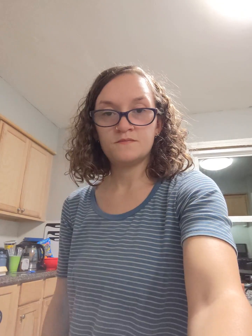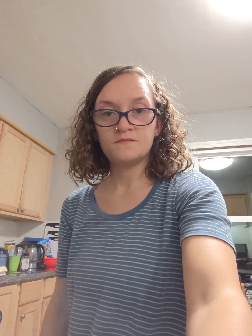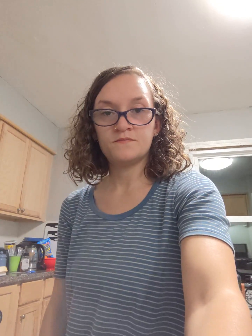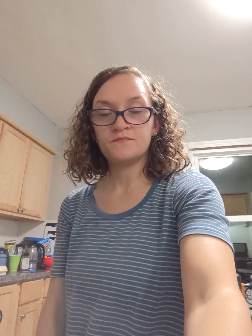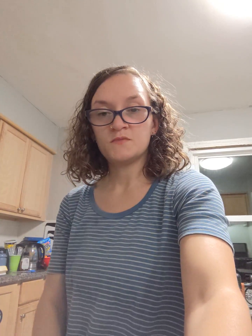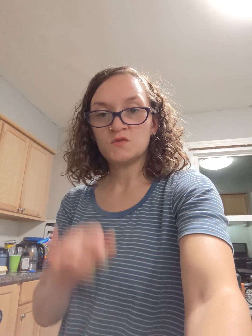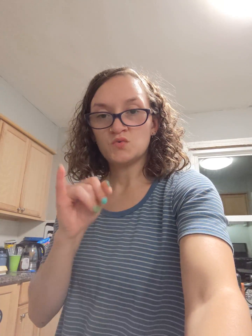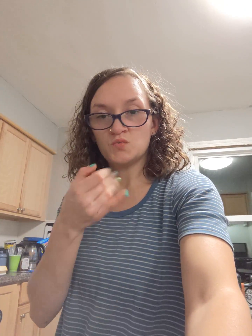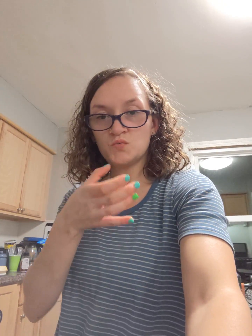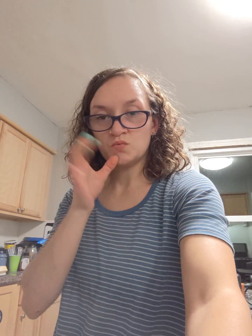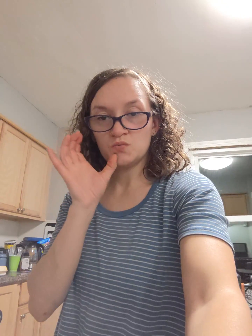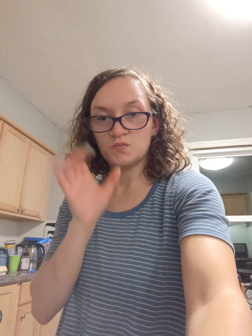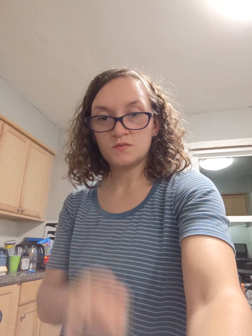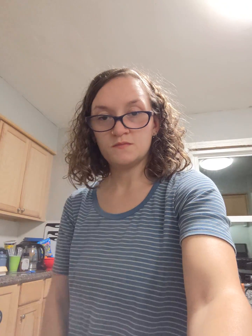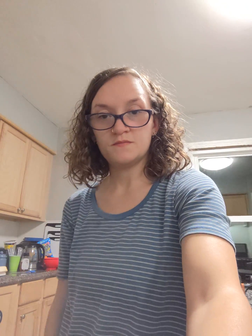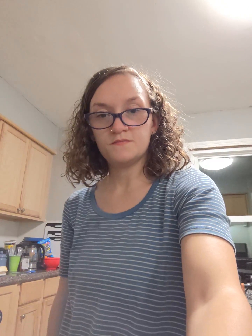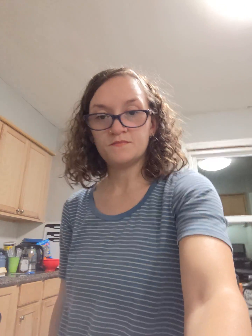juice